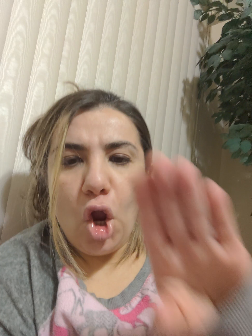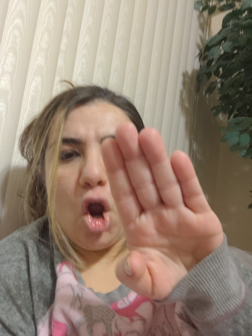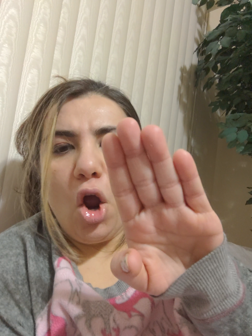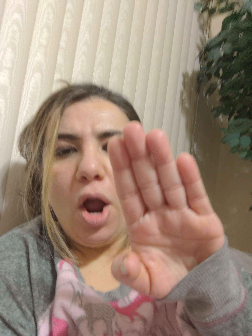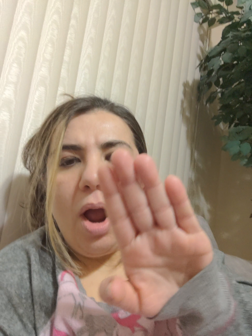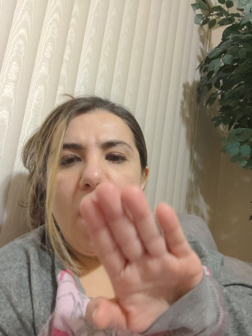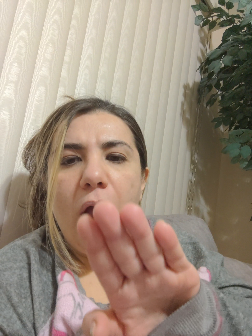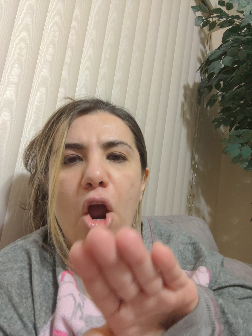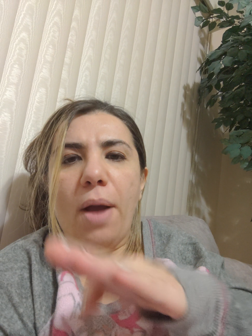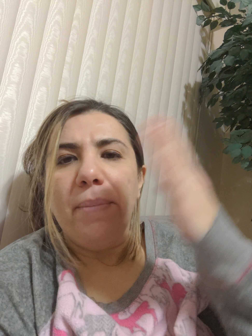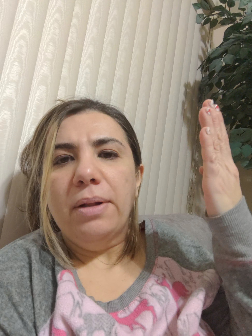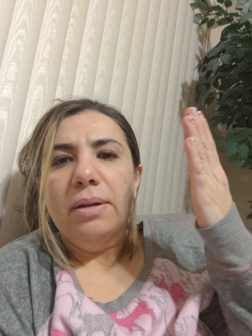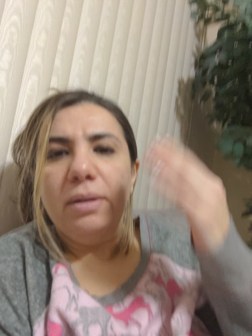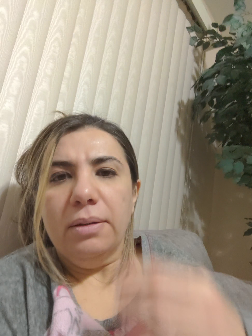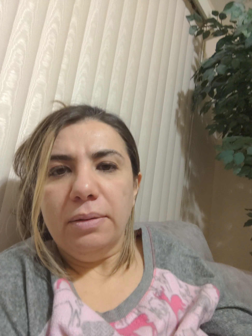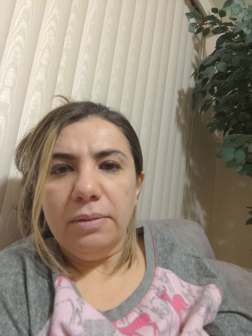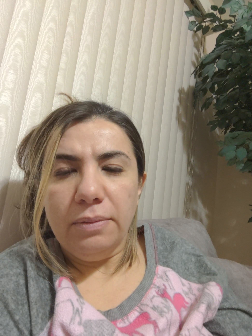open